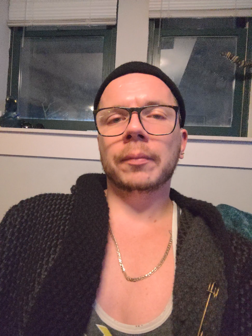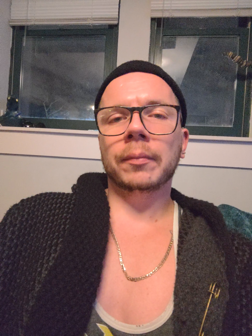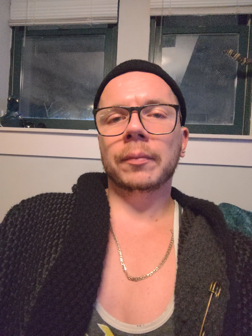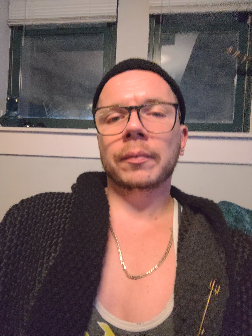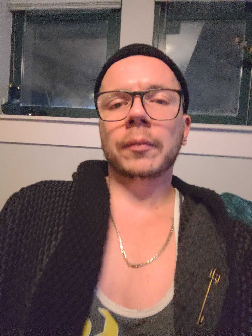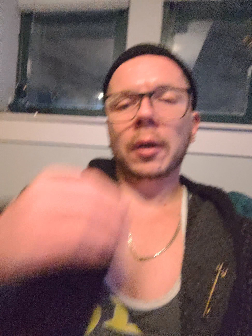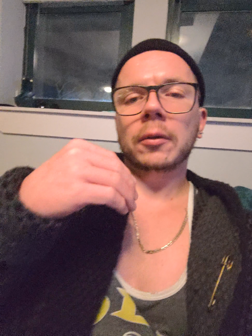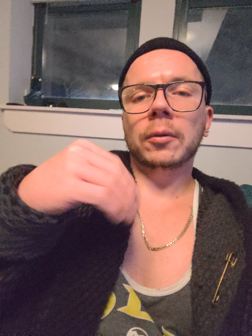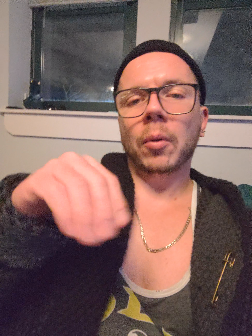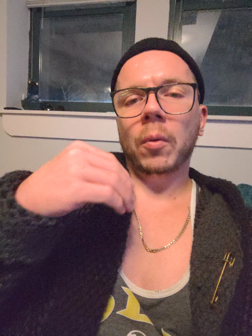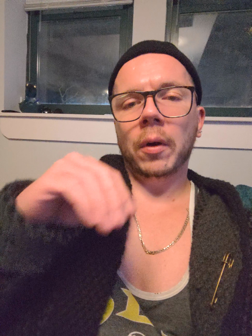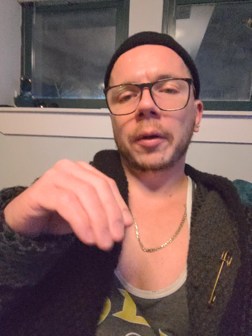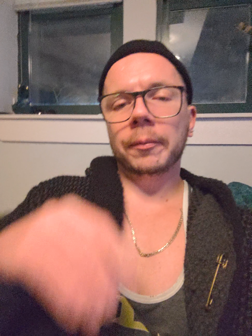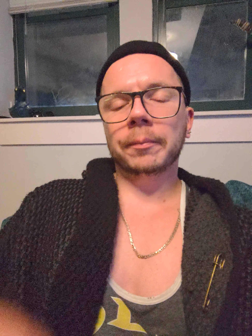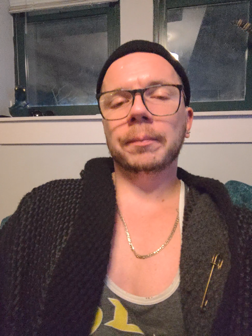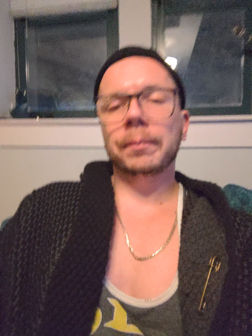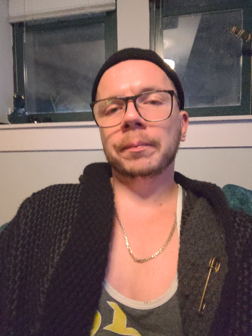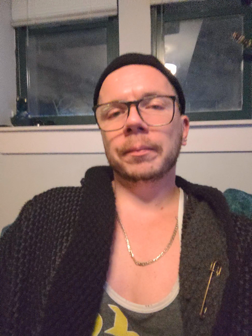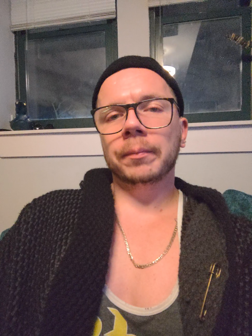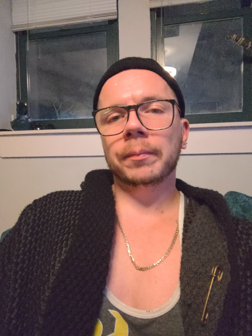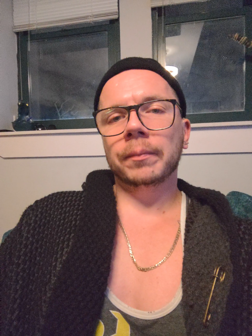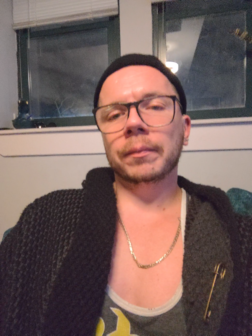store